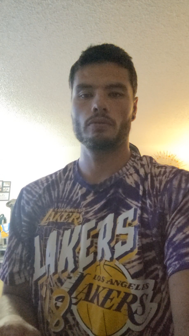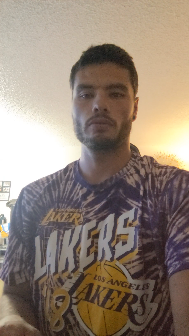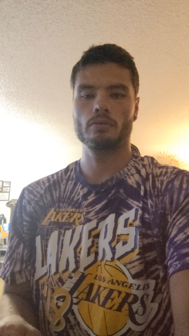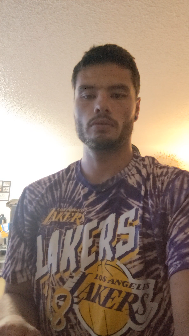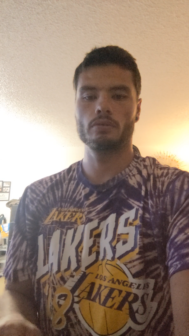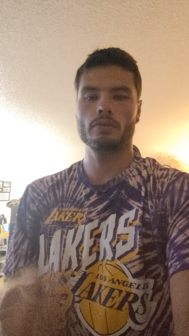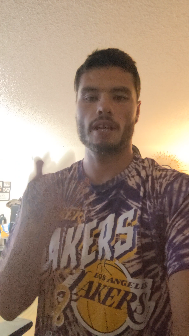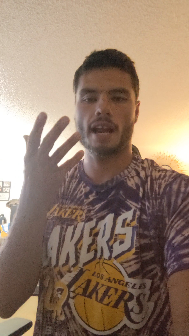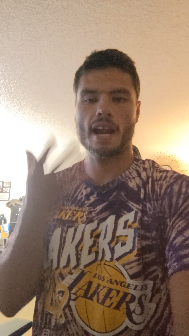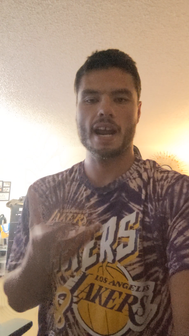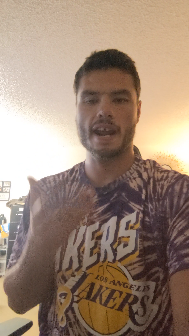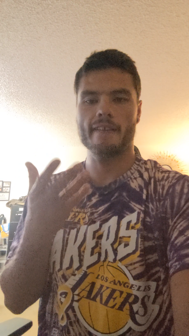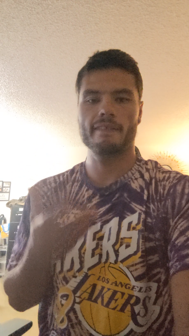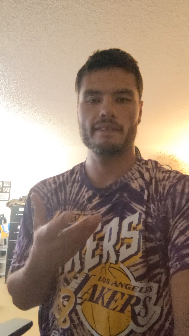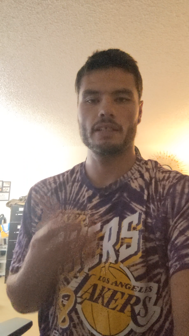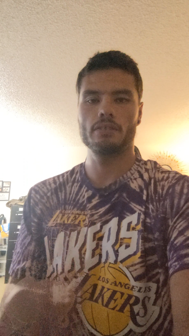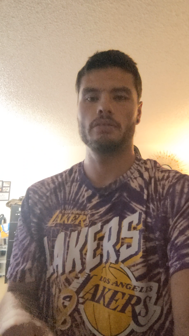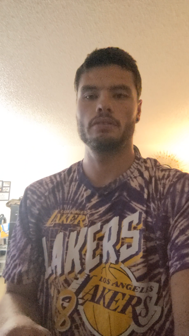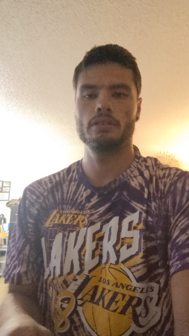heavy